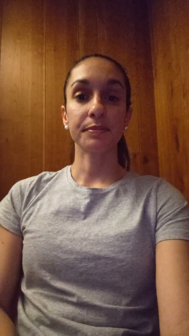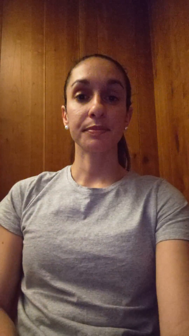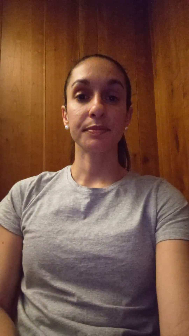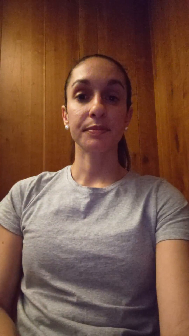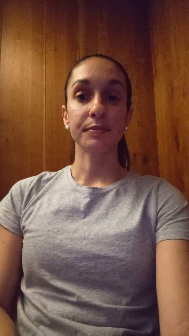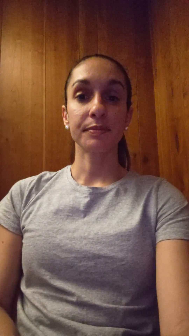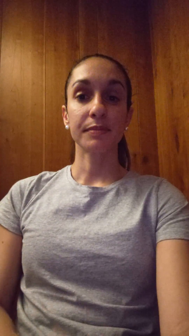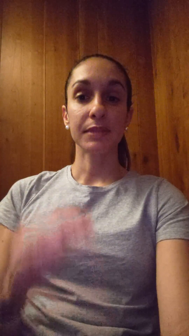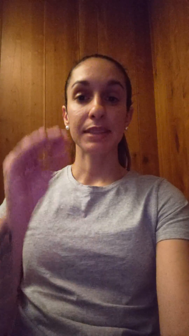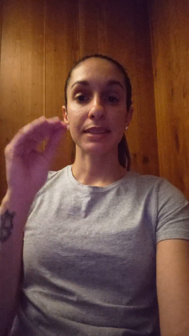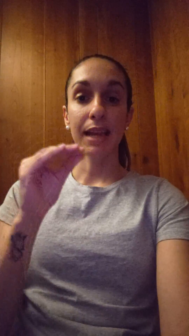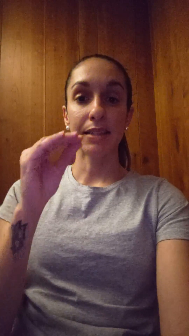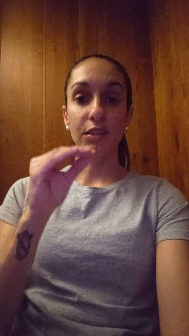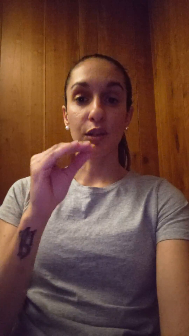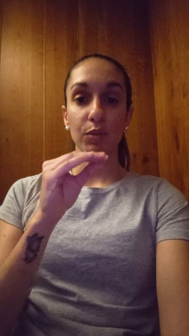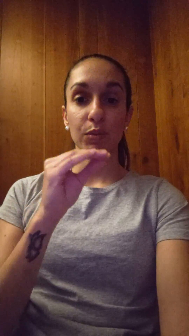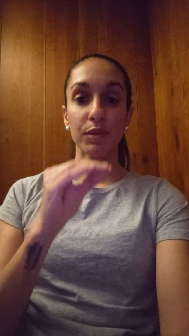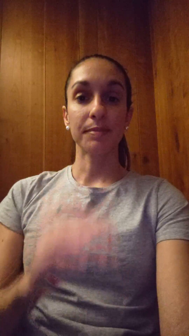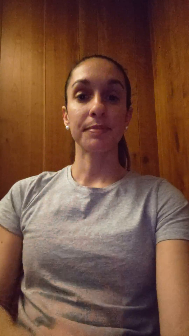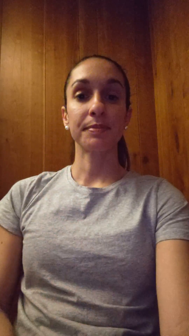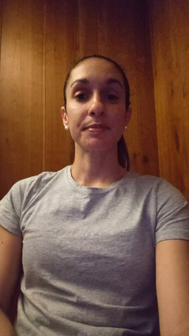dinosaur